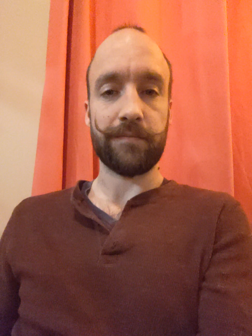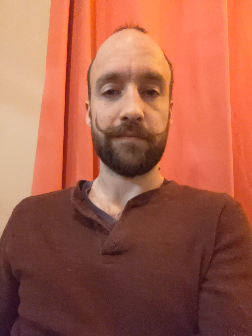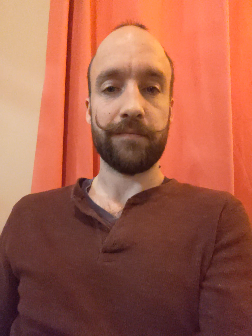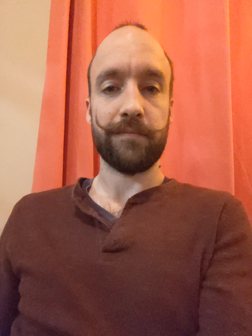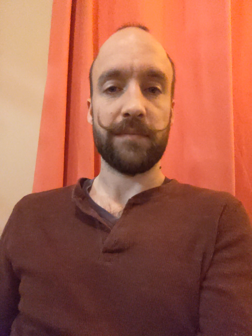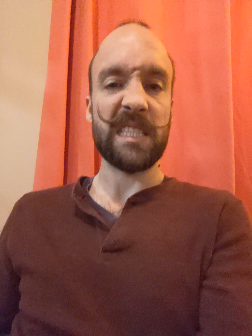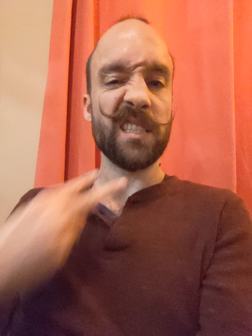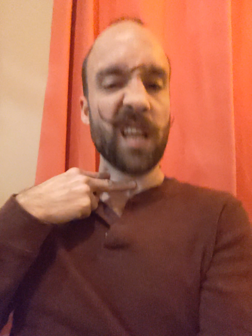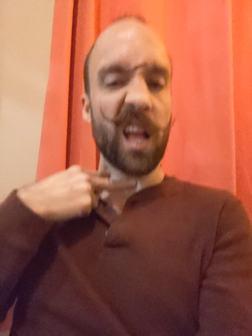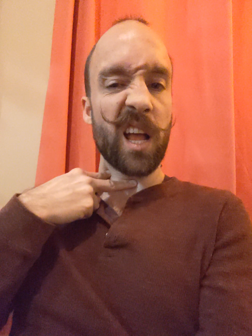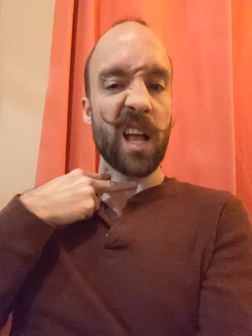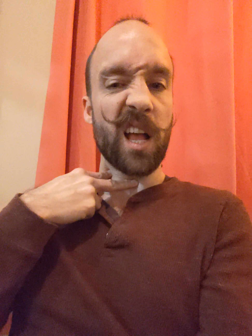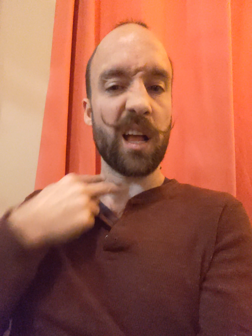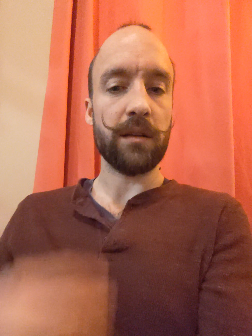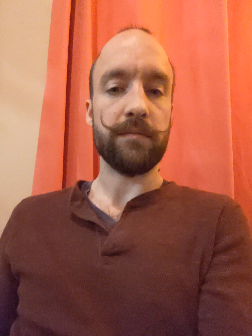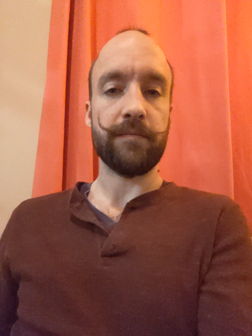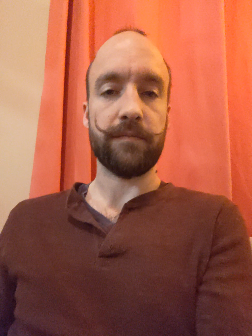stuck